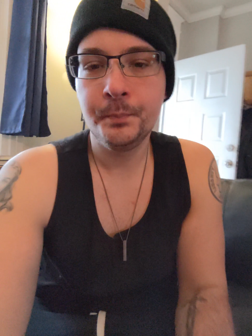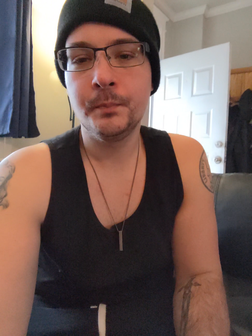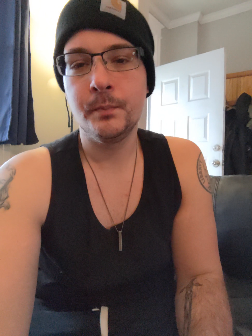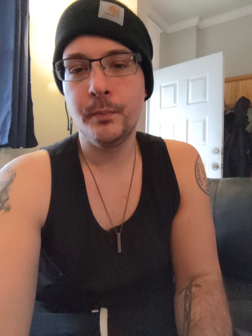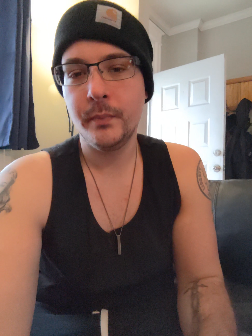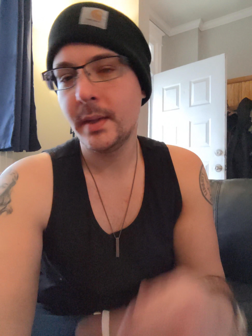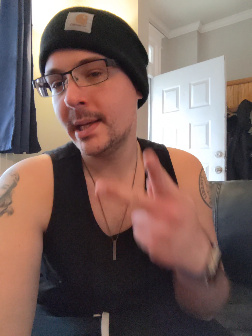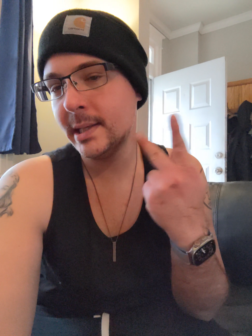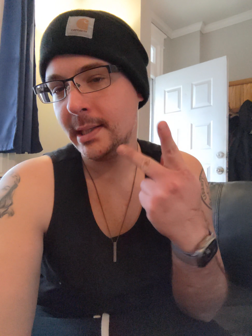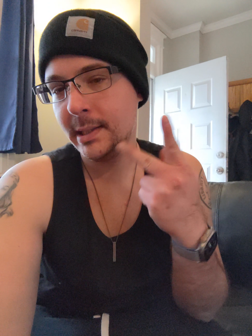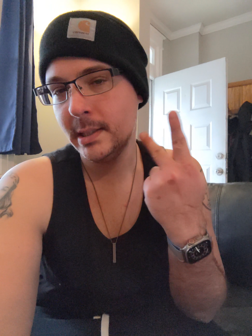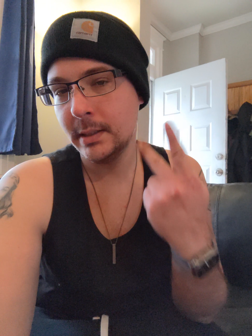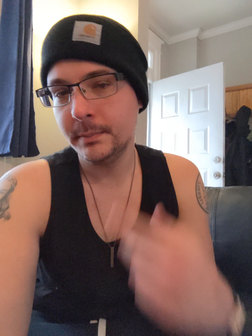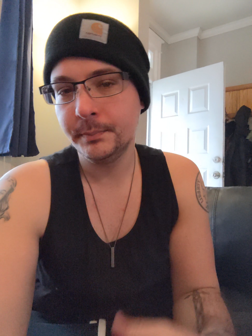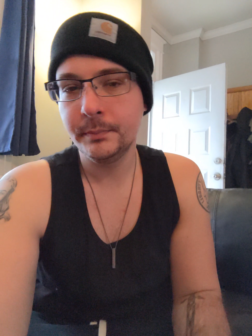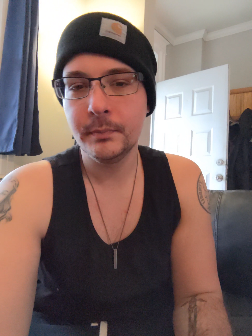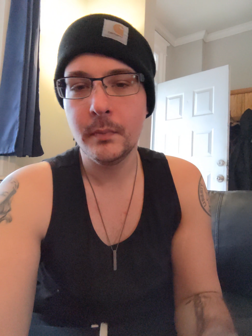kitty